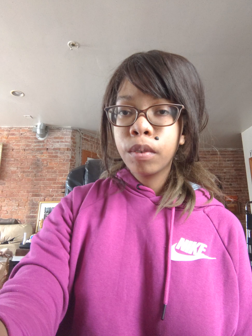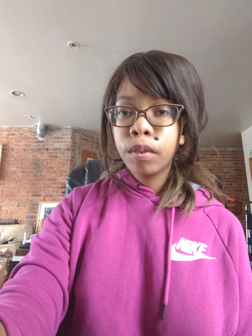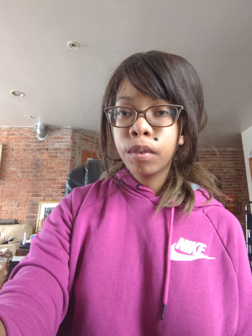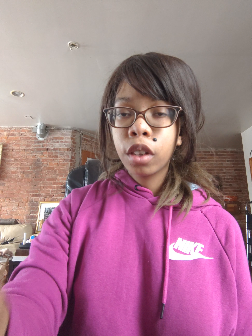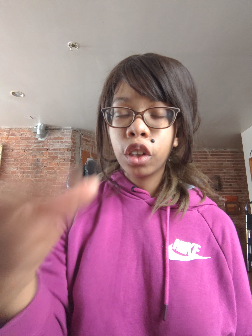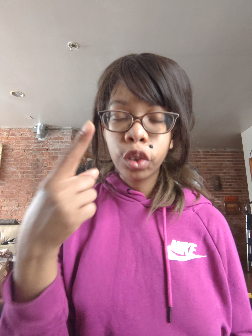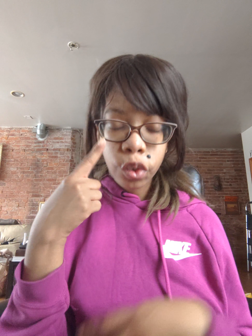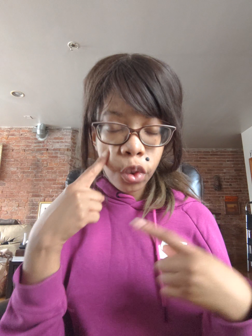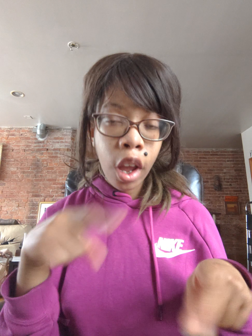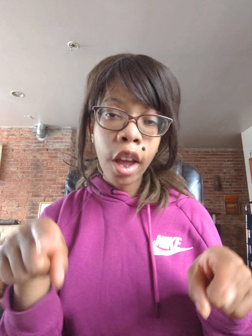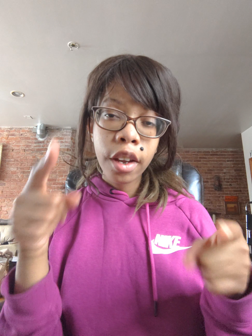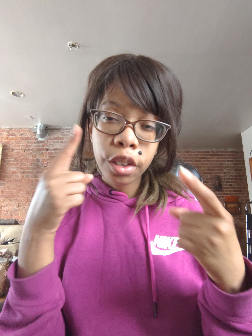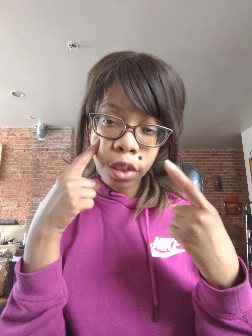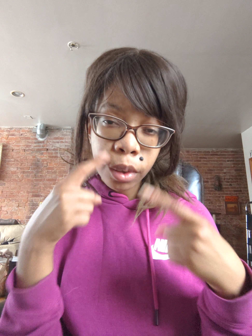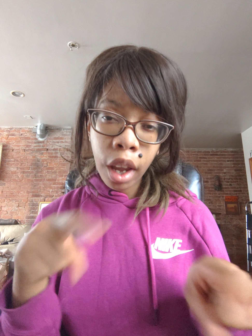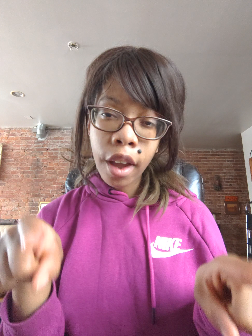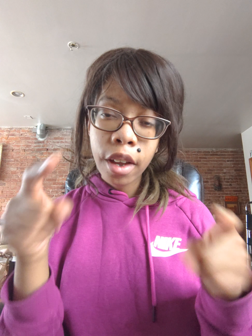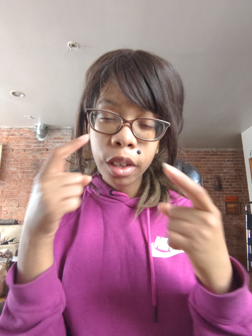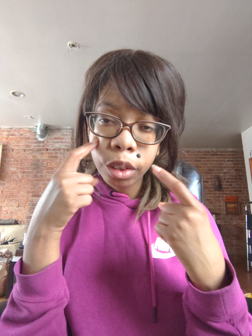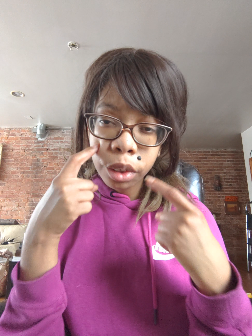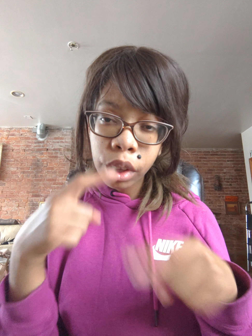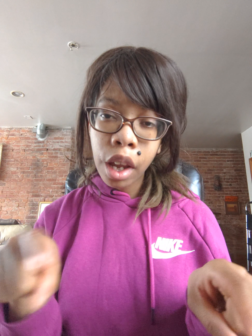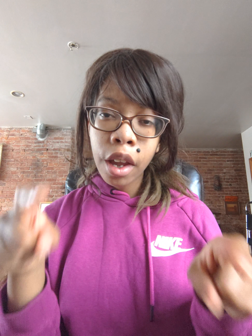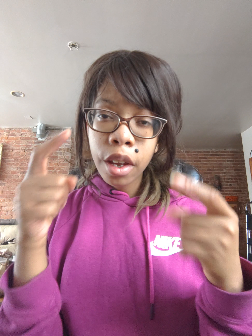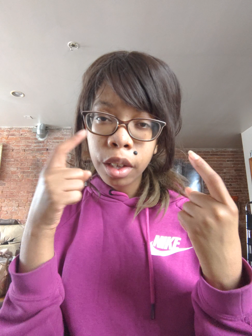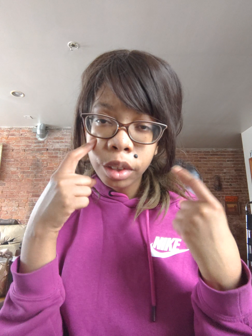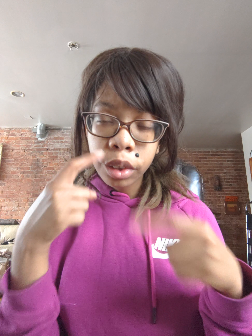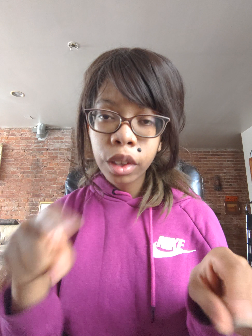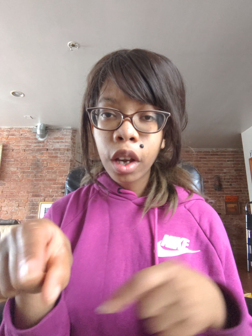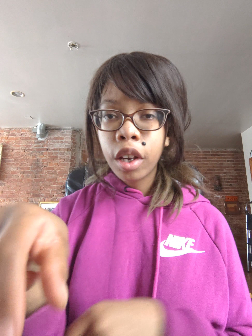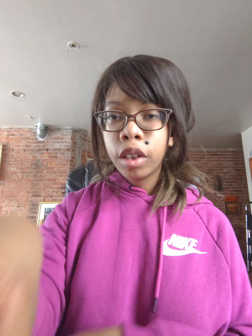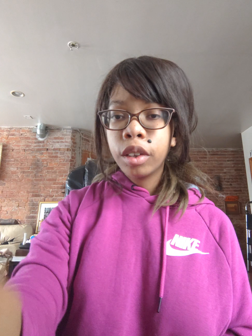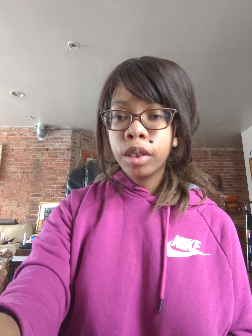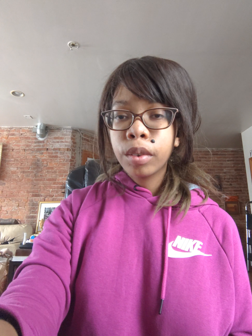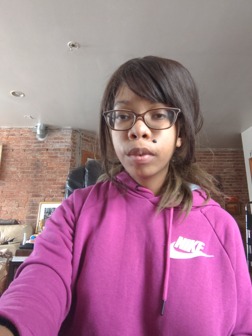cry